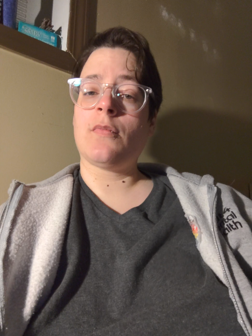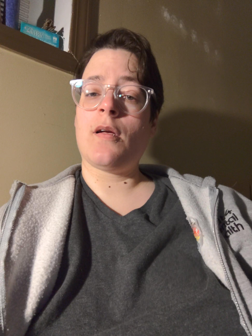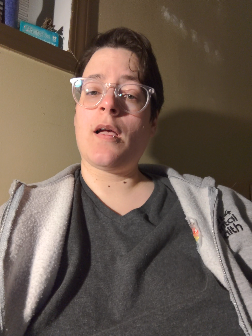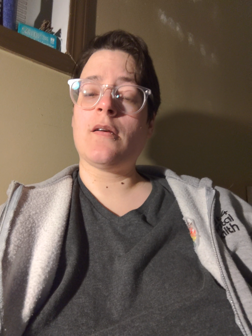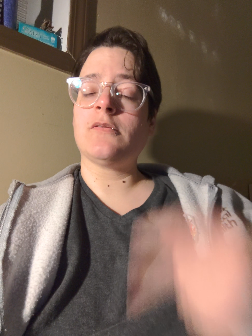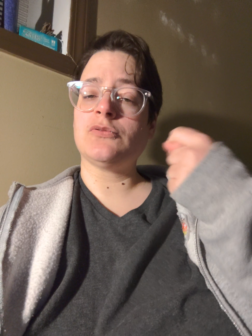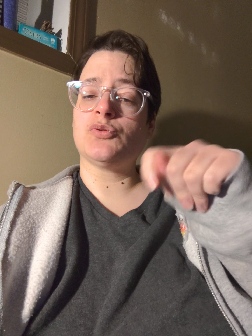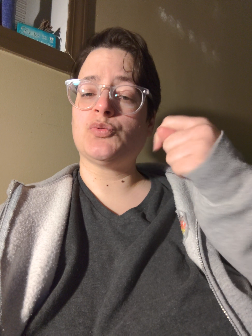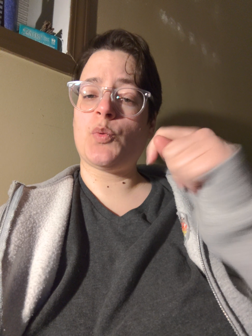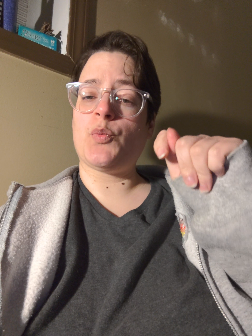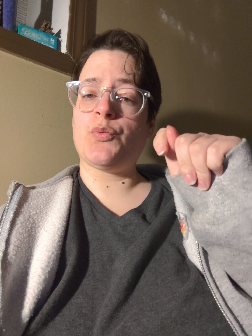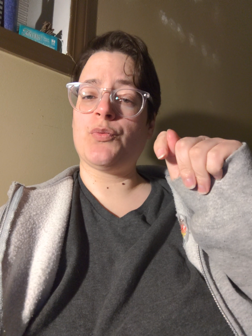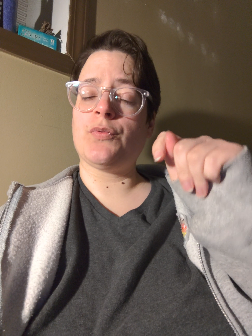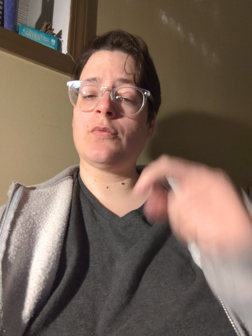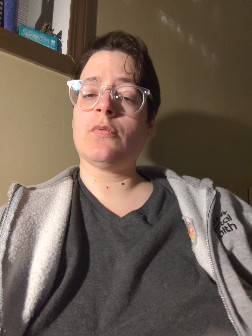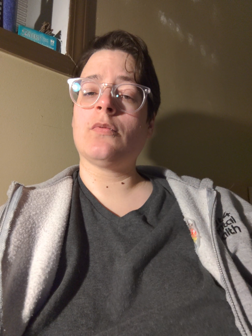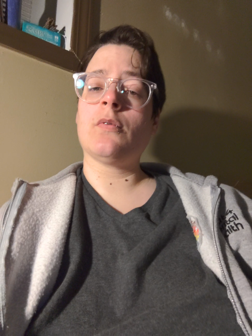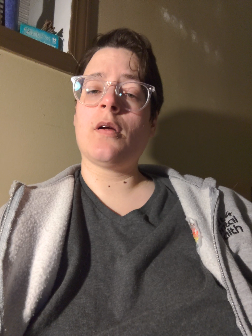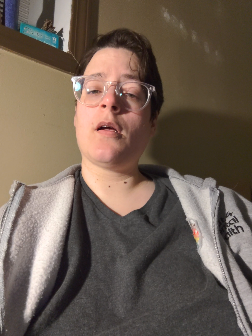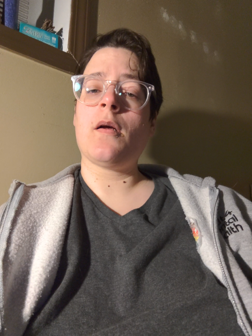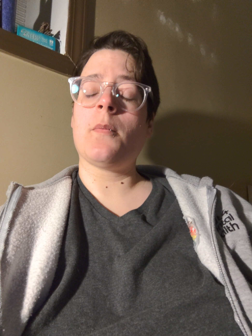toy